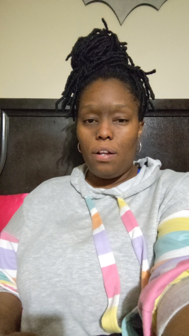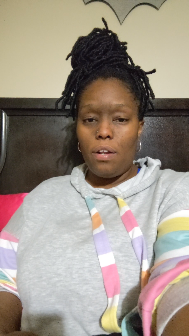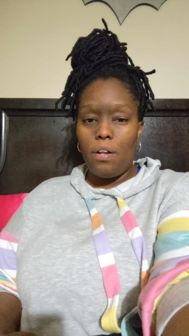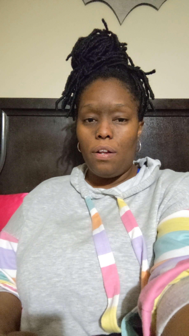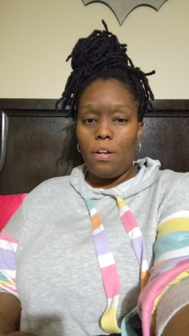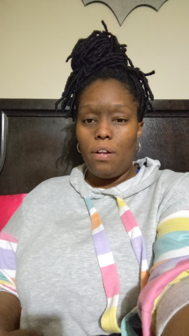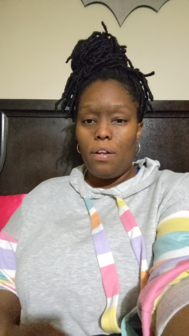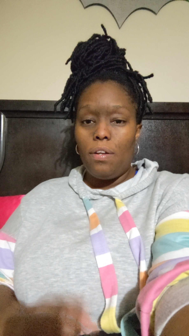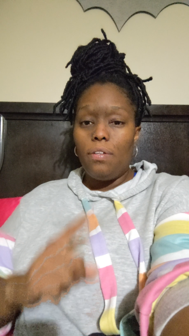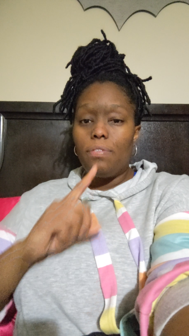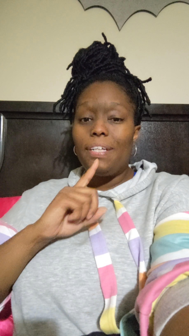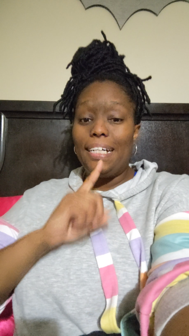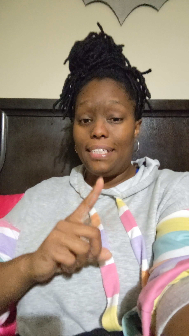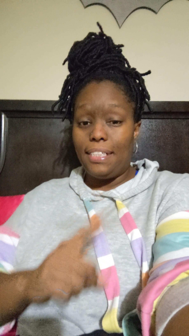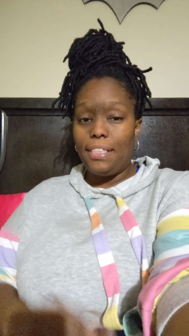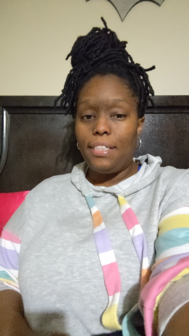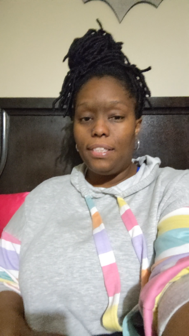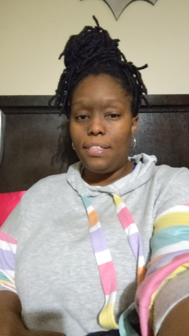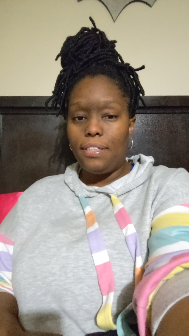is